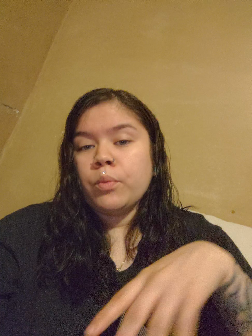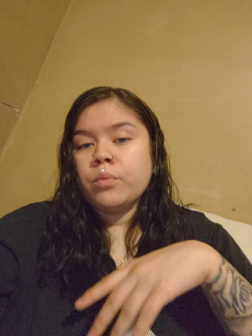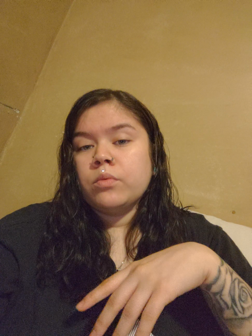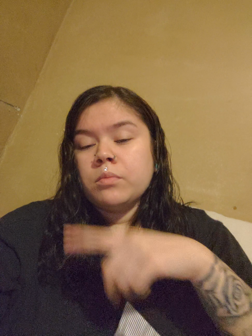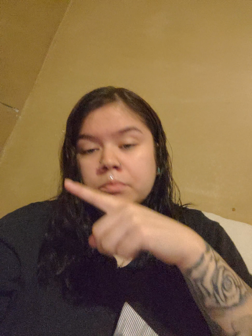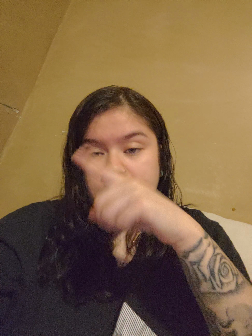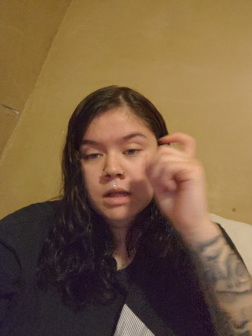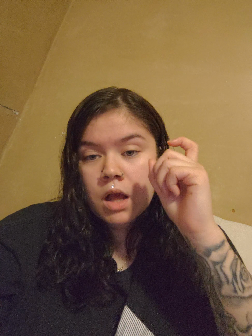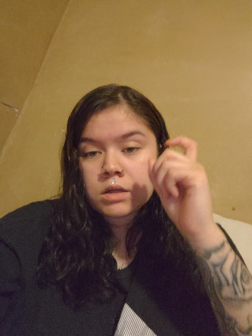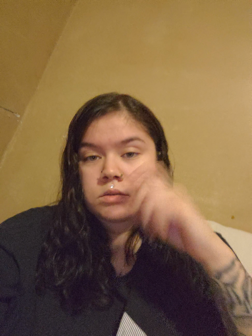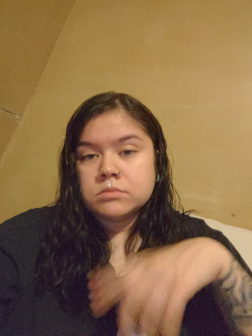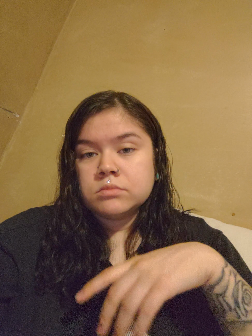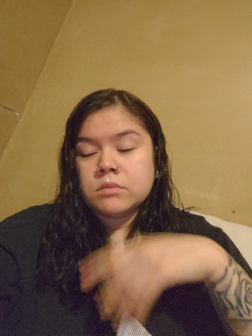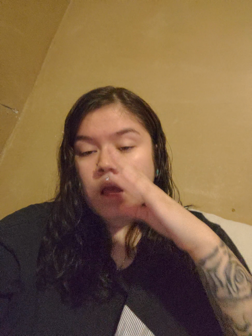because